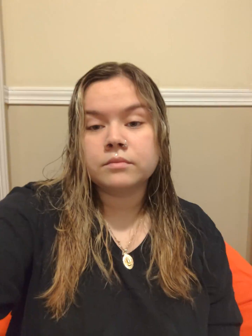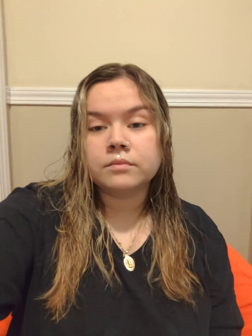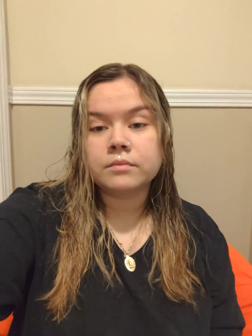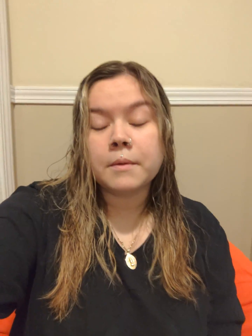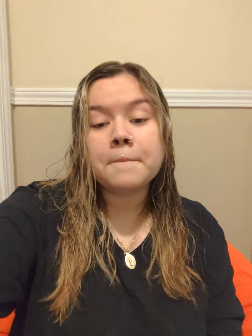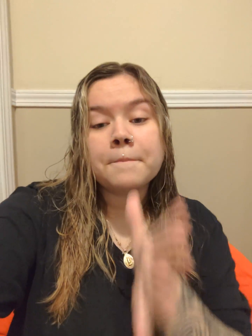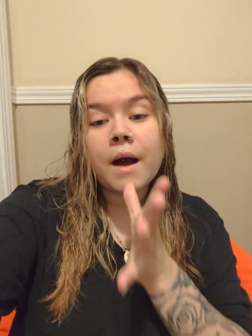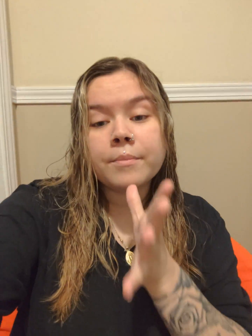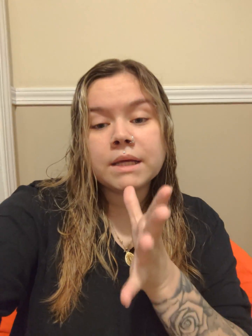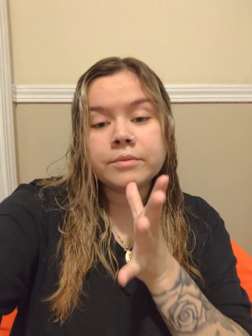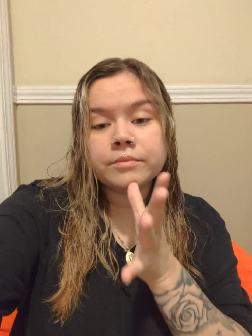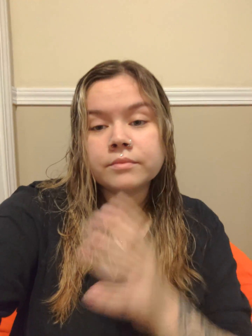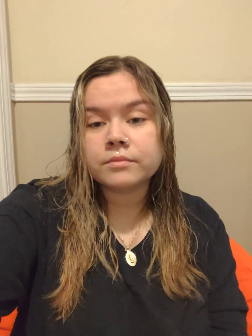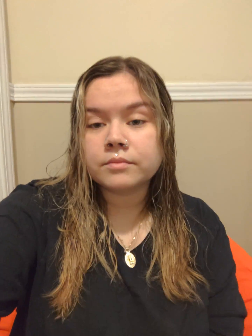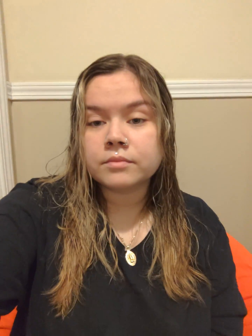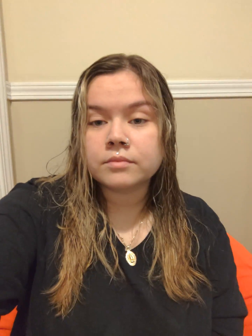mommy